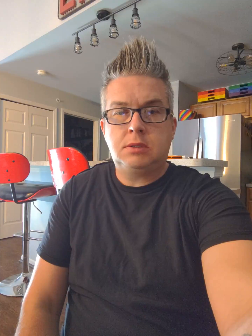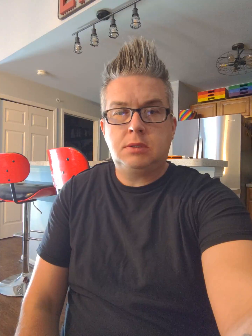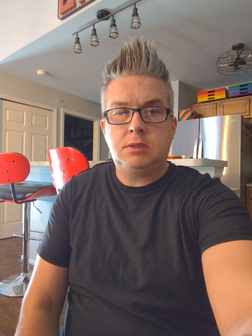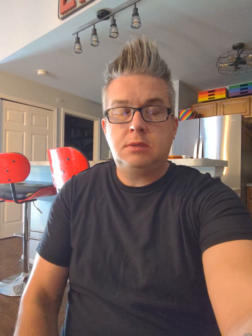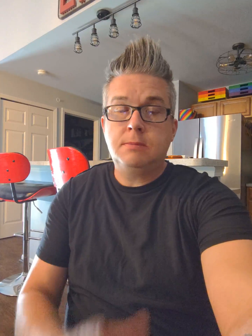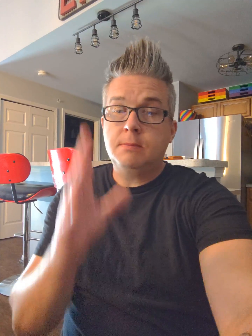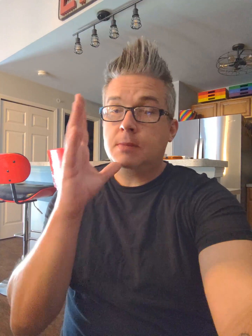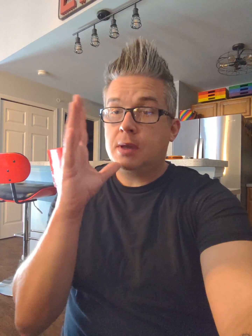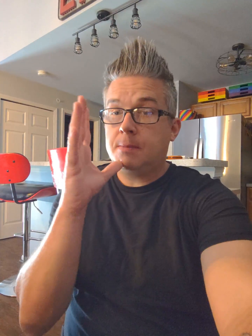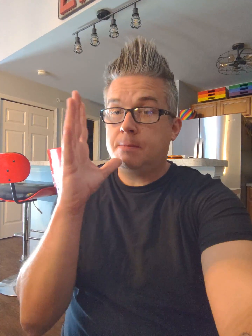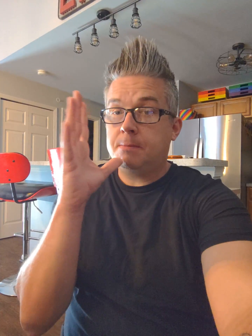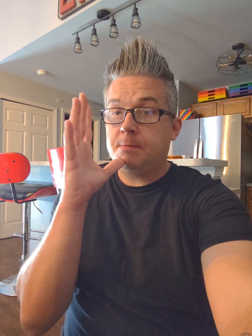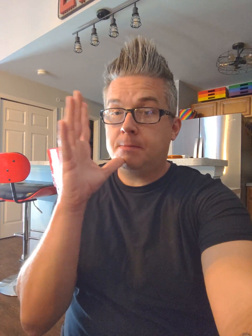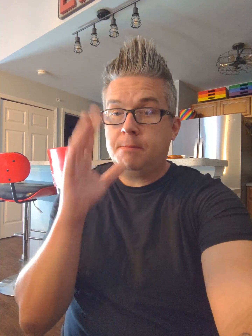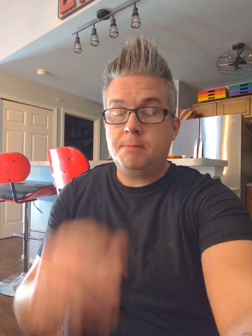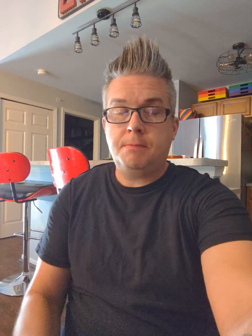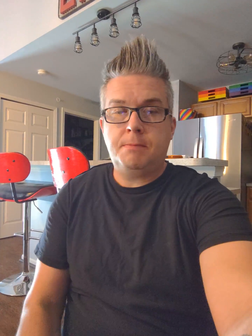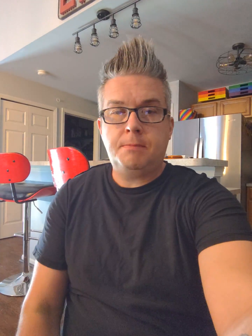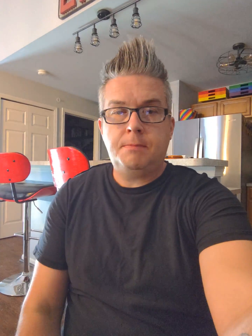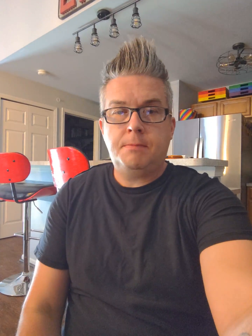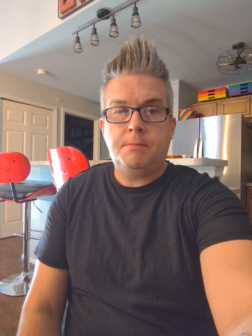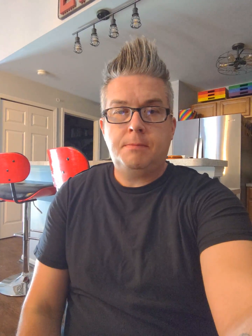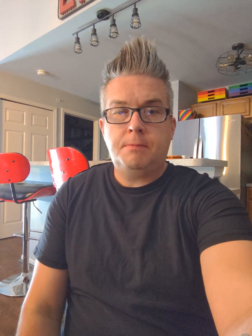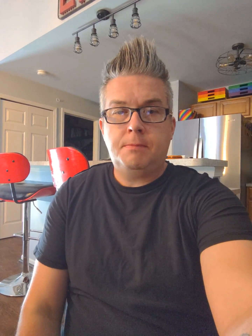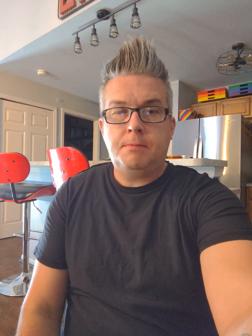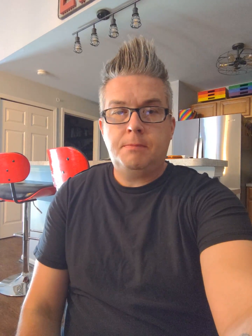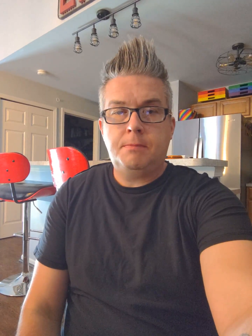mommy